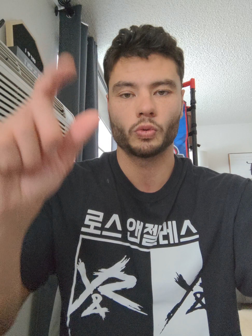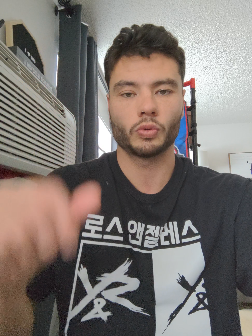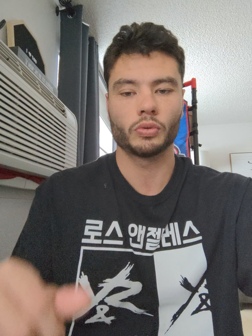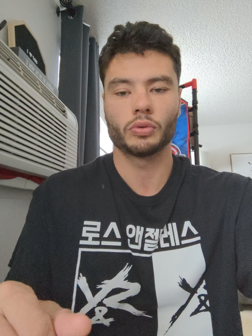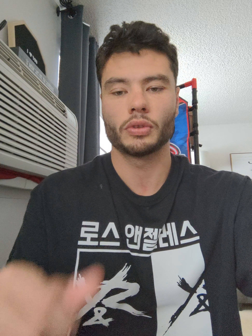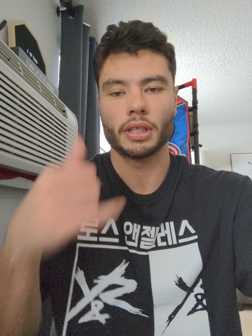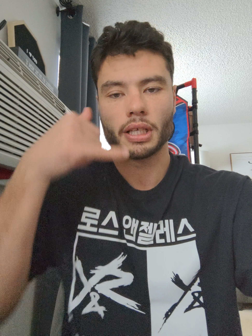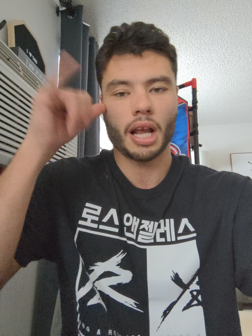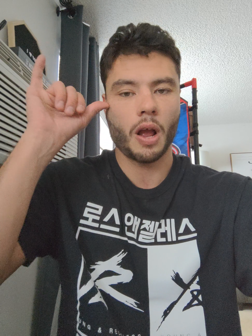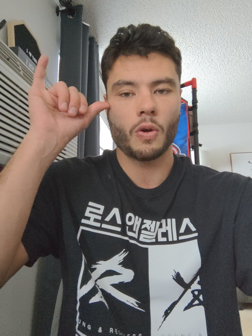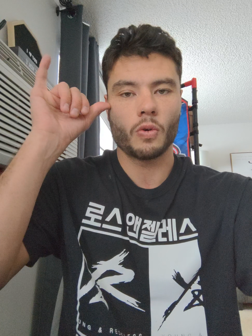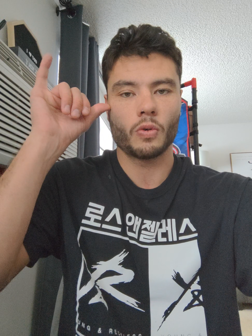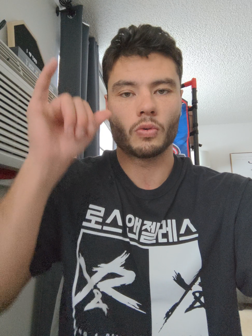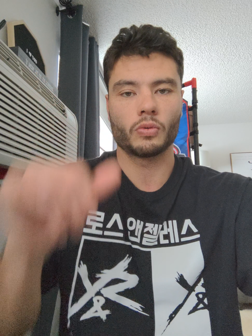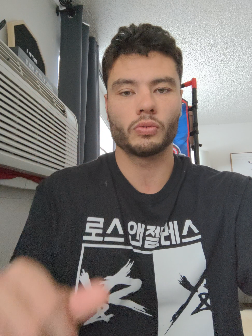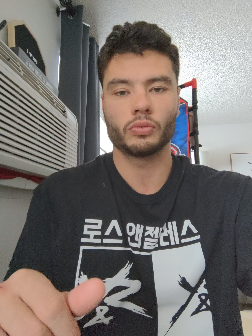cow